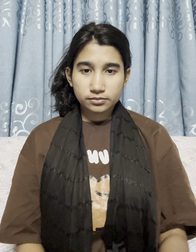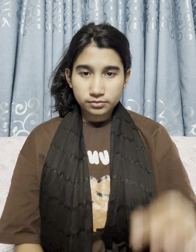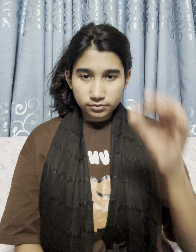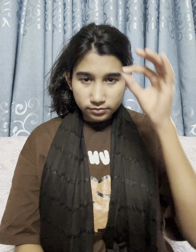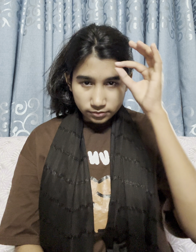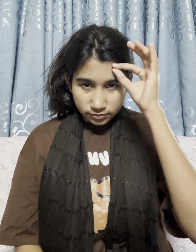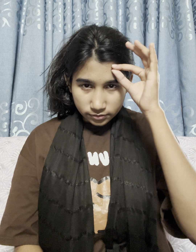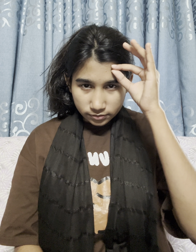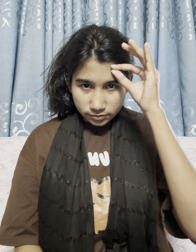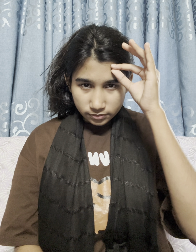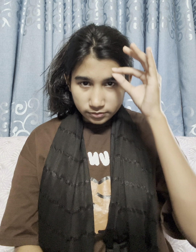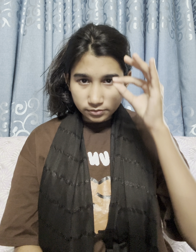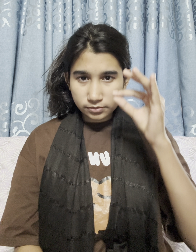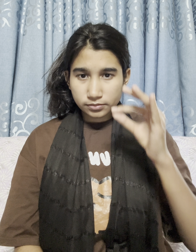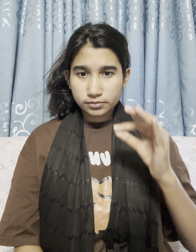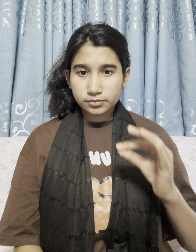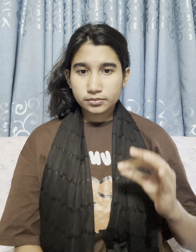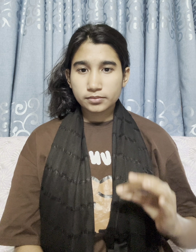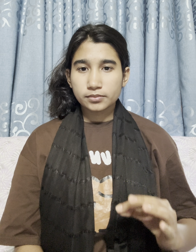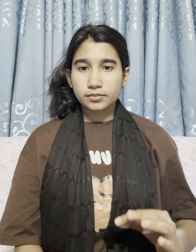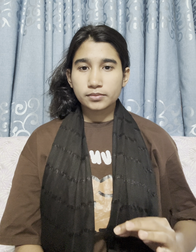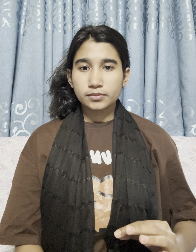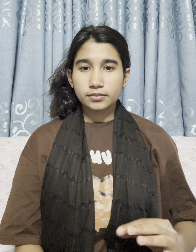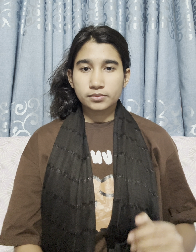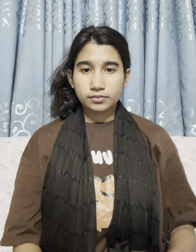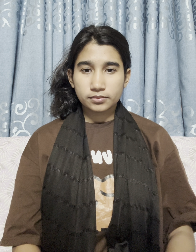সঞ্চয়